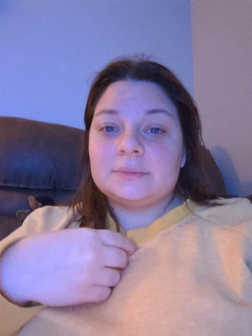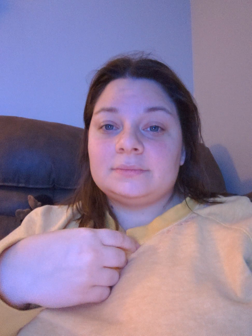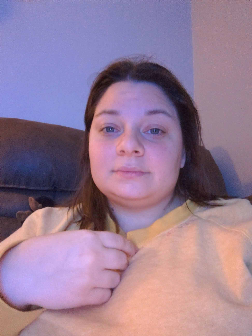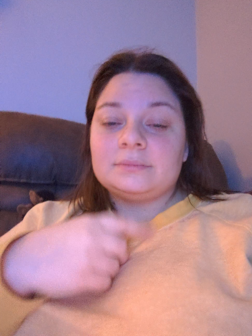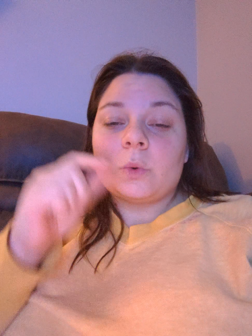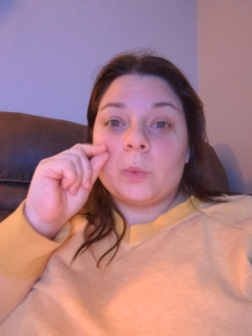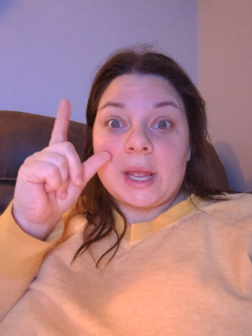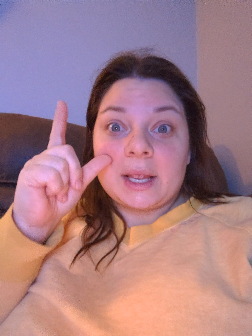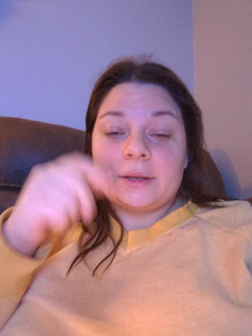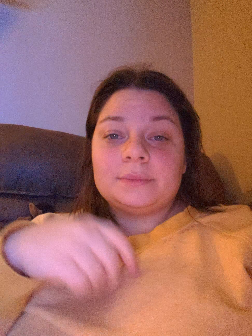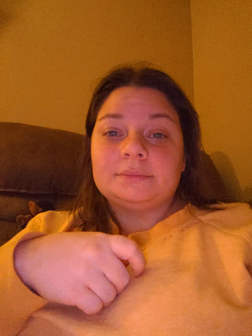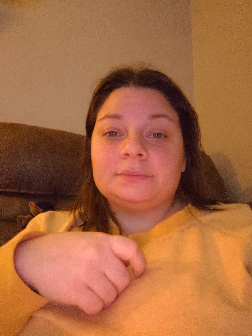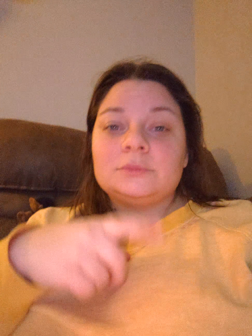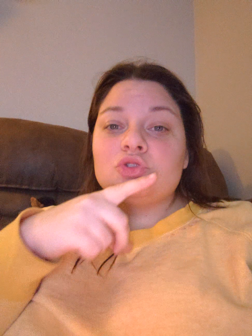awake